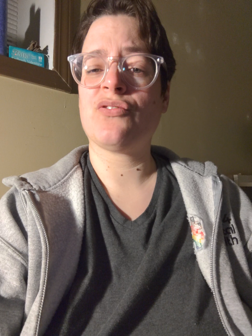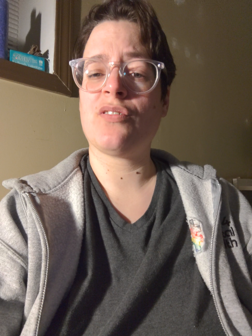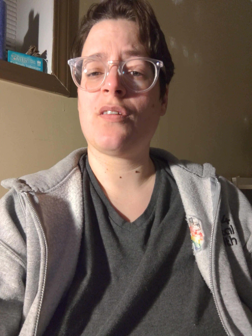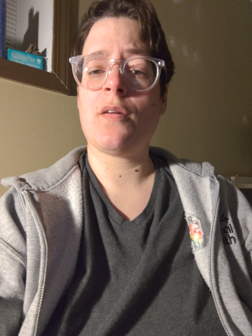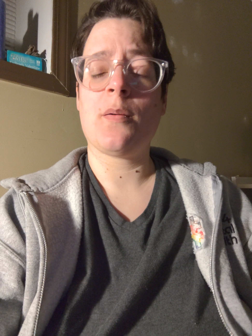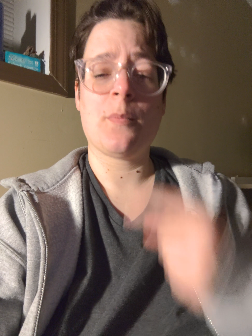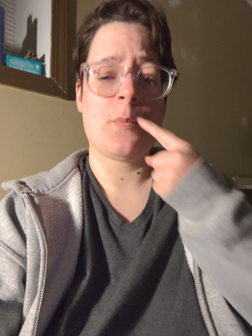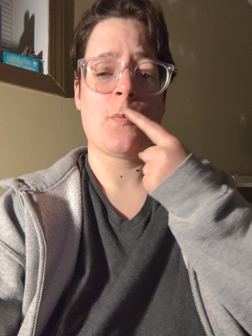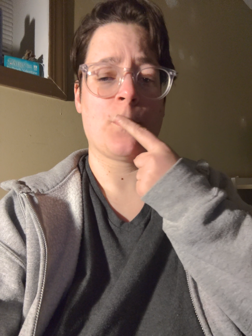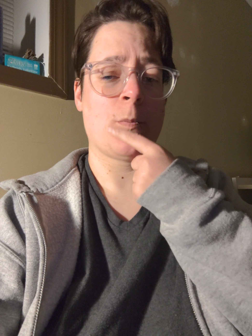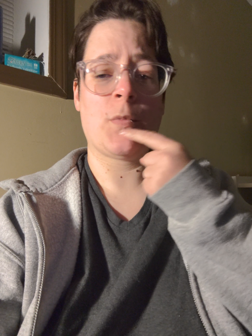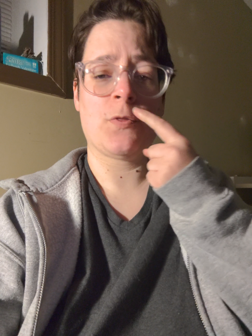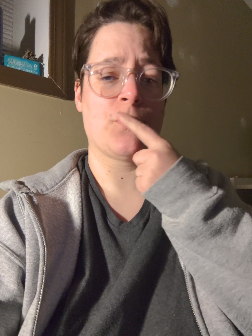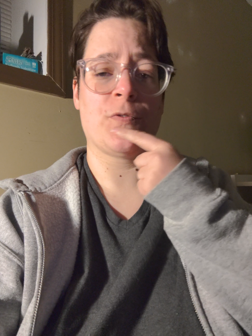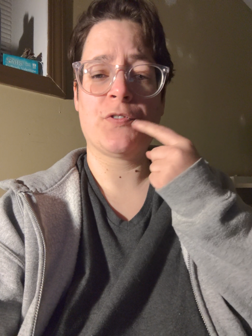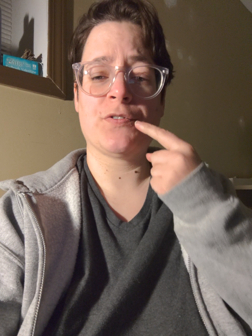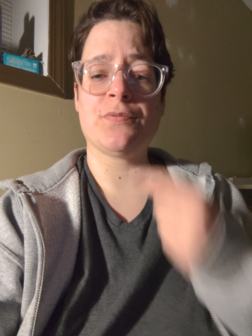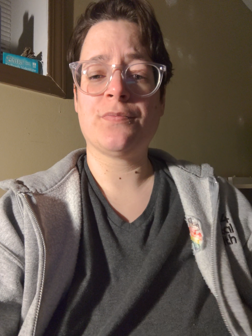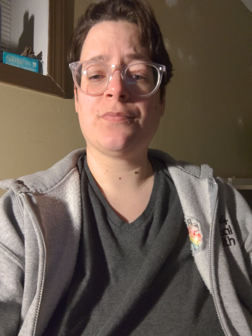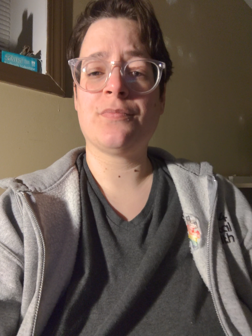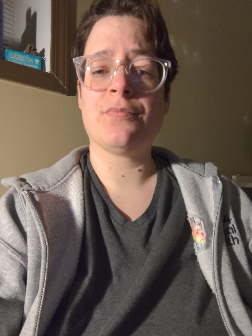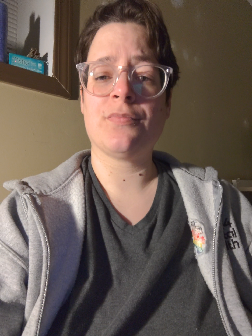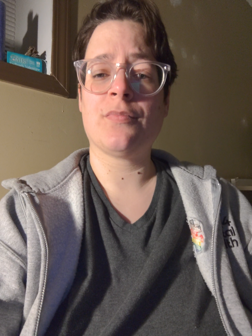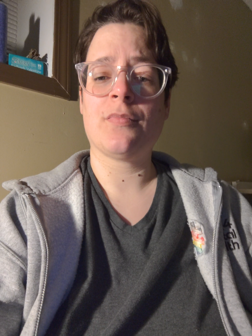mouth